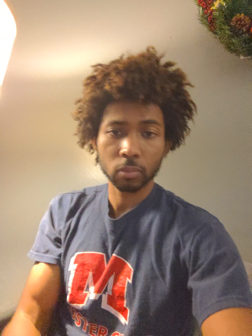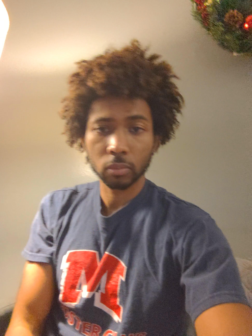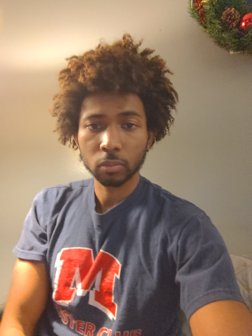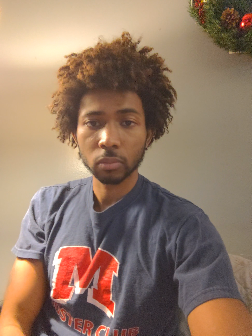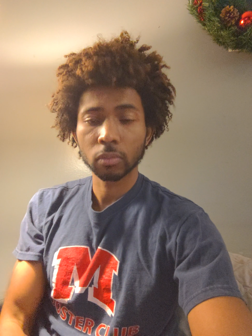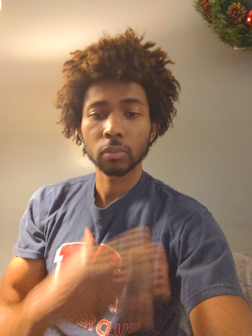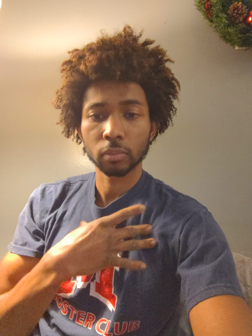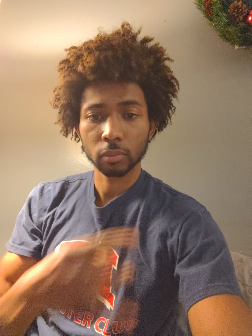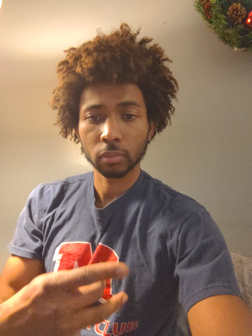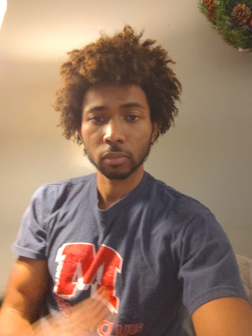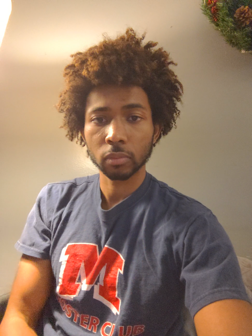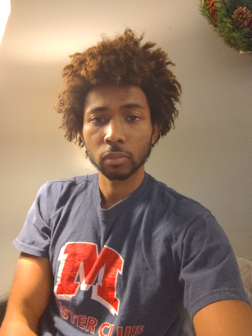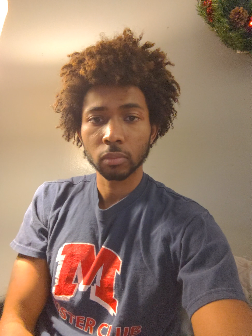like